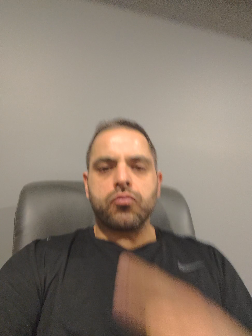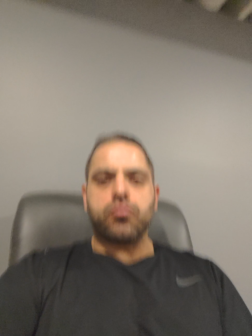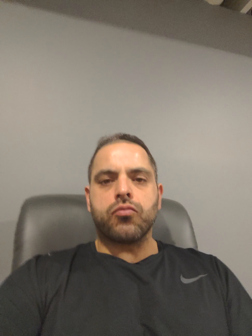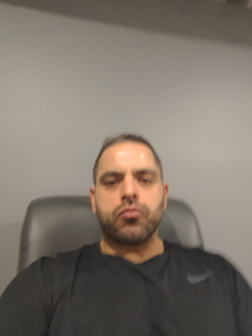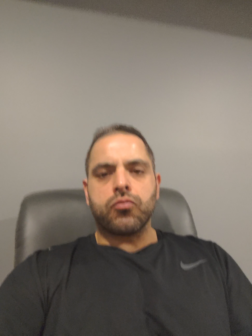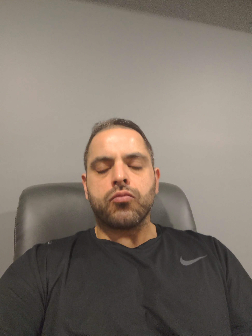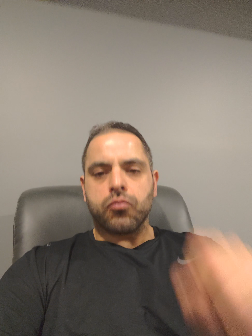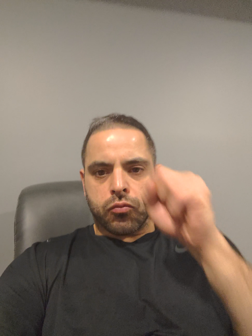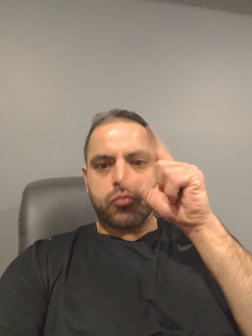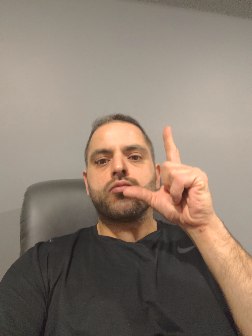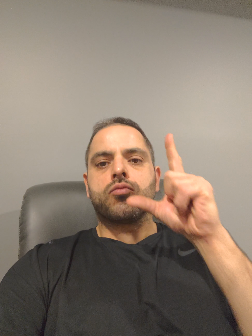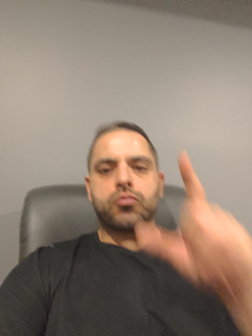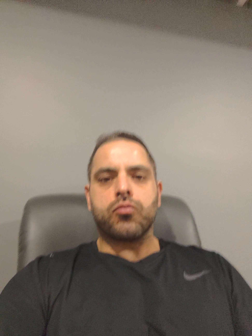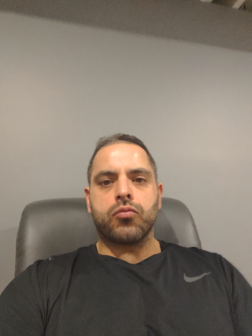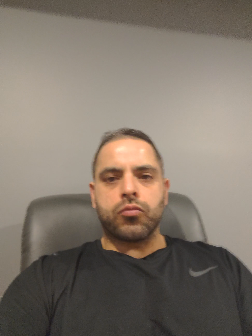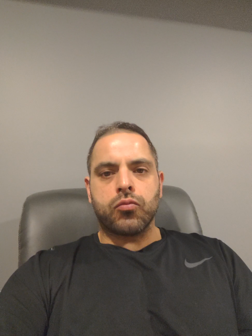awake